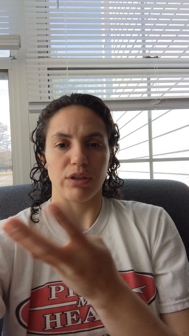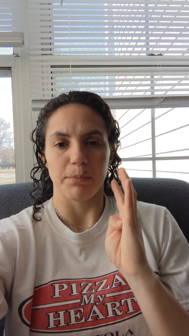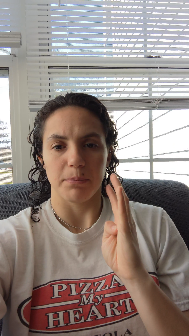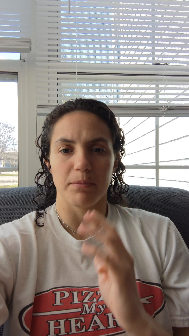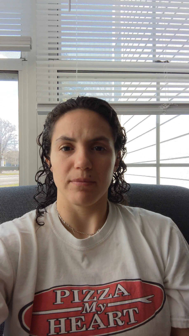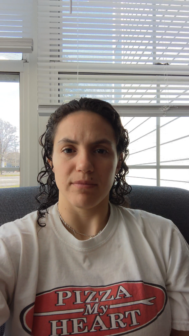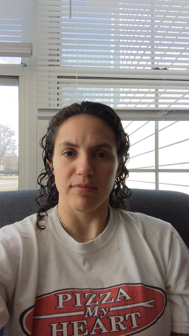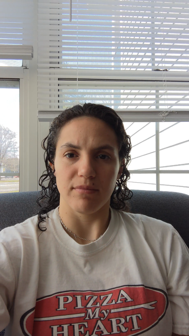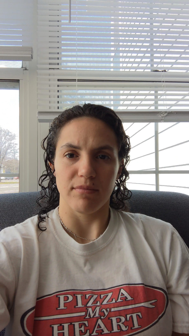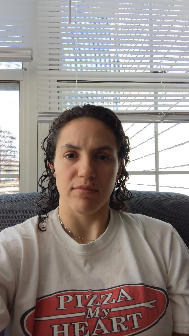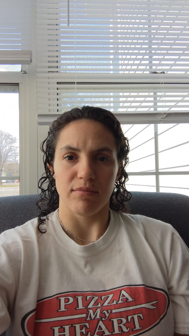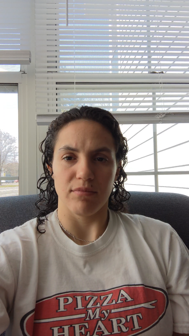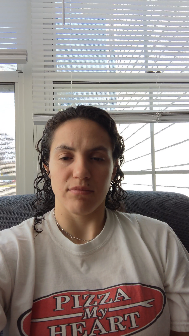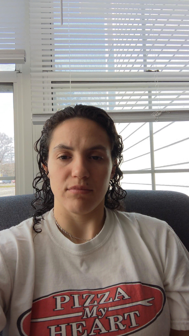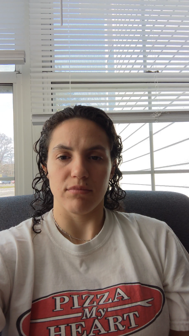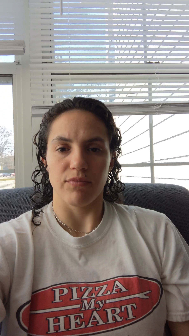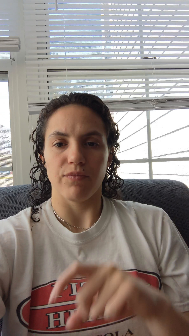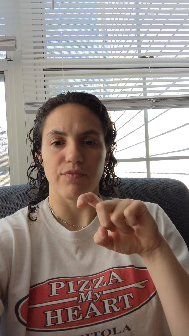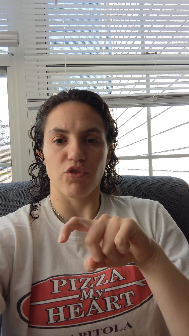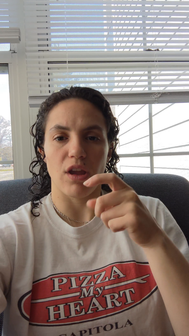friend